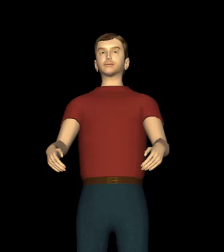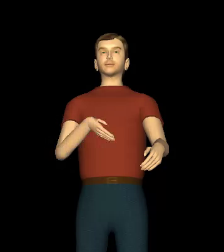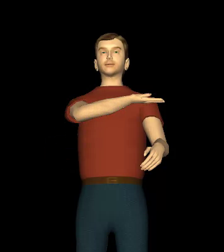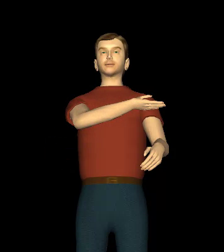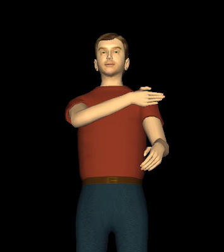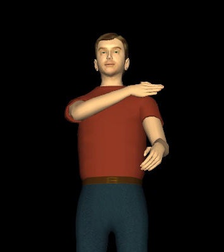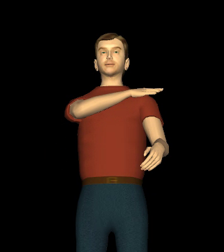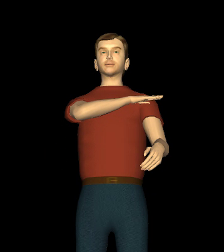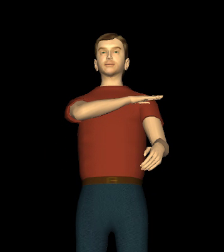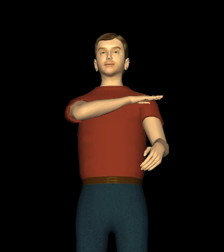مسؤول